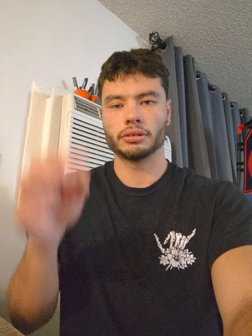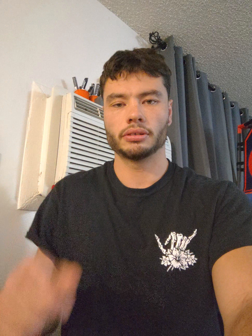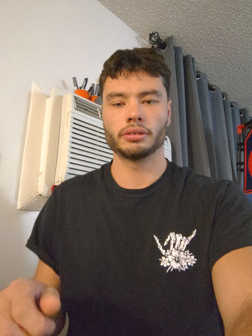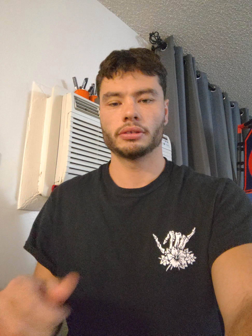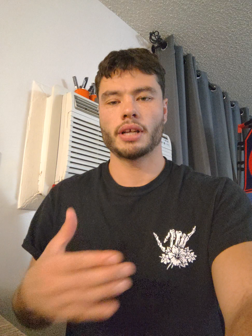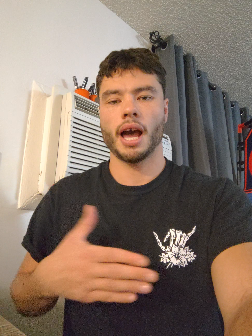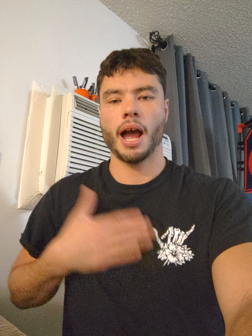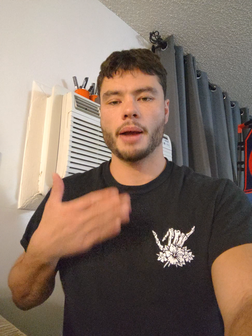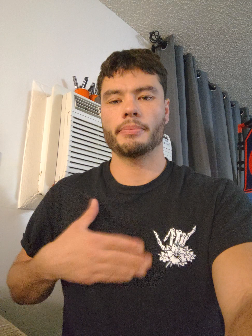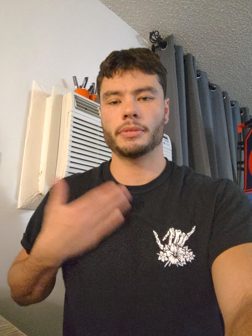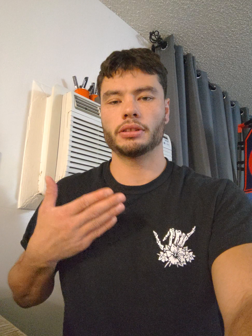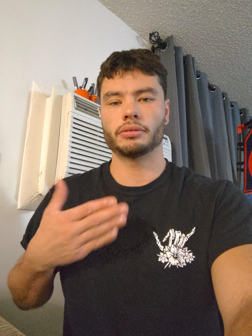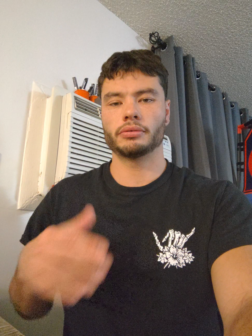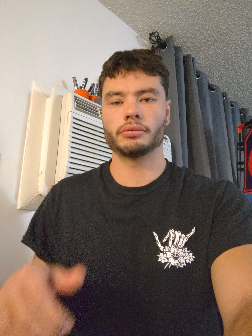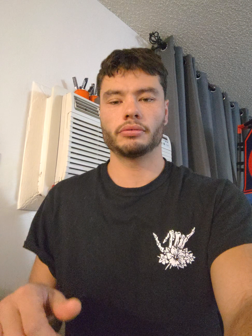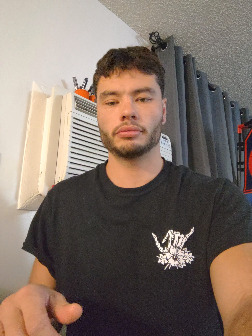happy